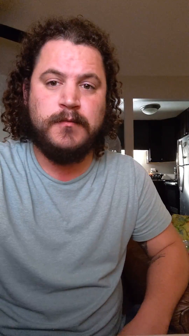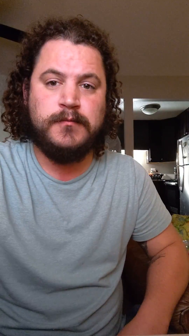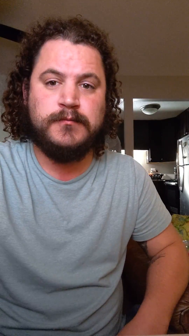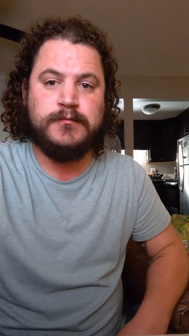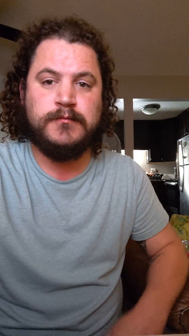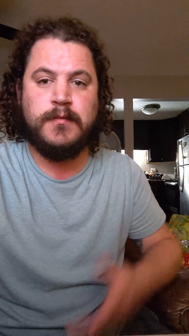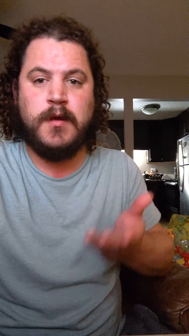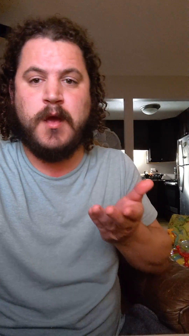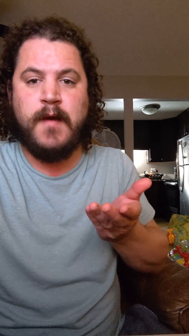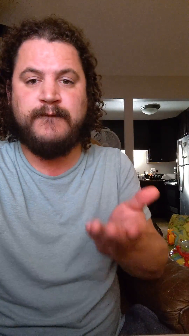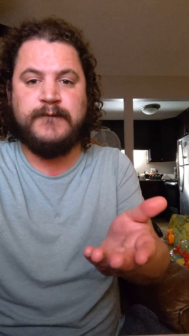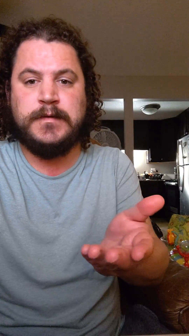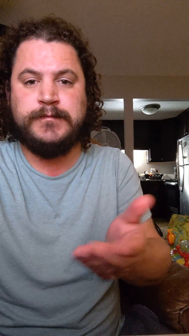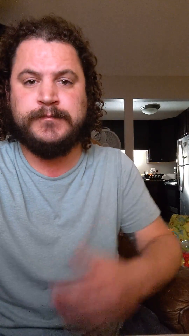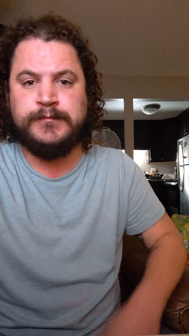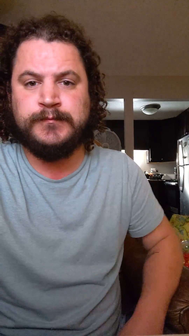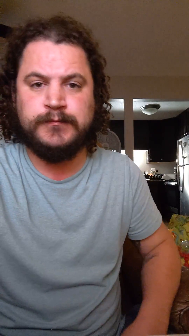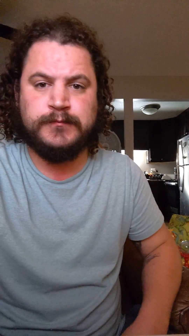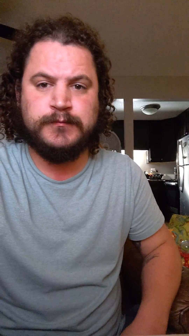oven